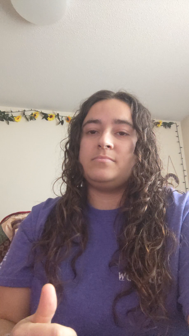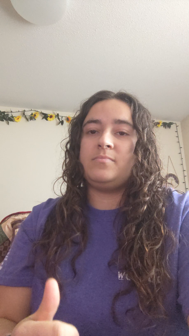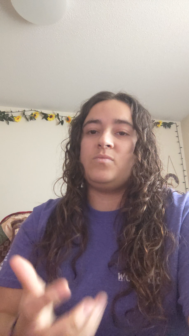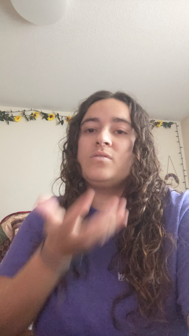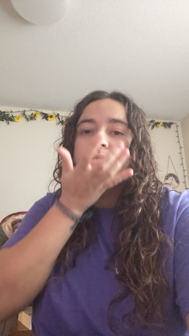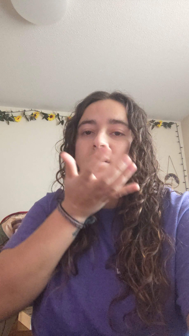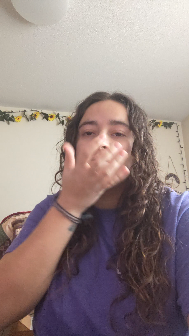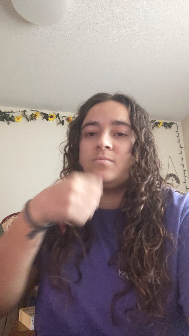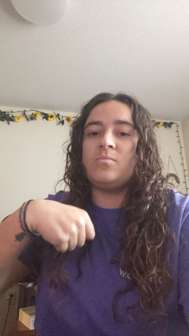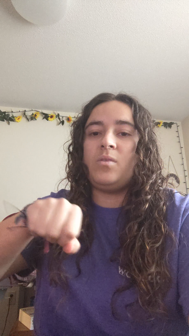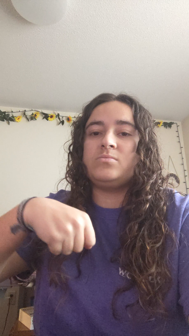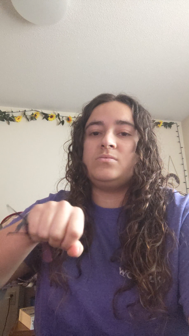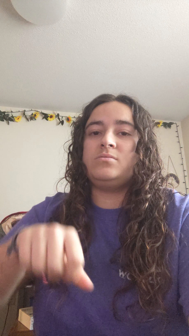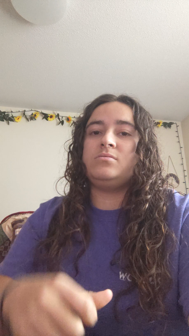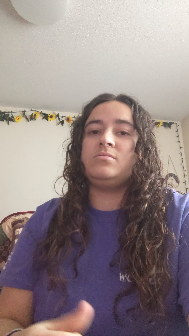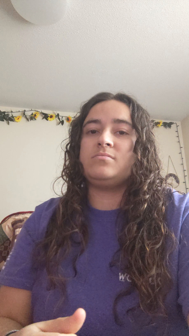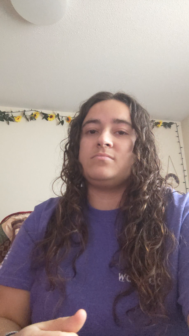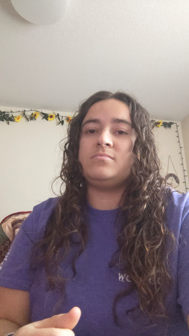lawn mower